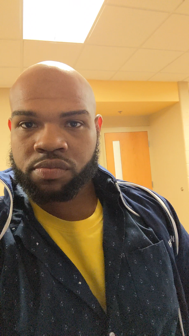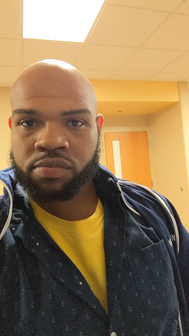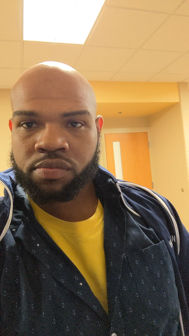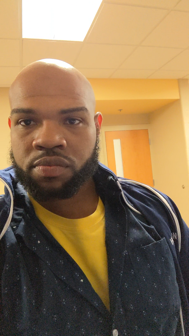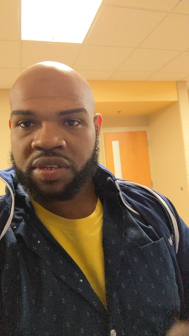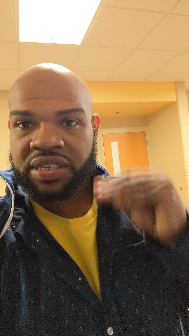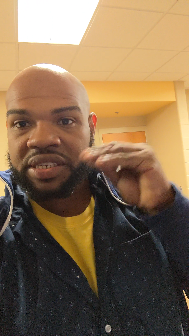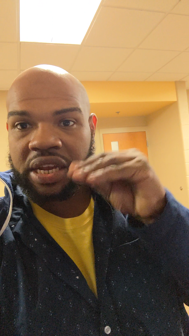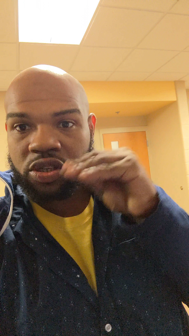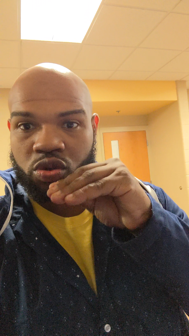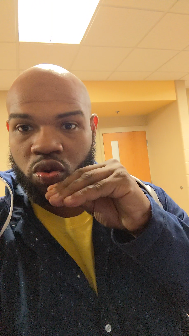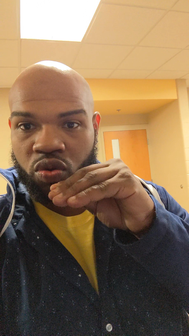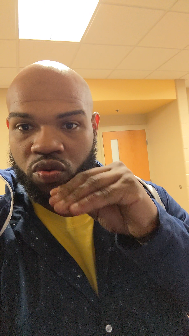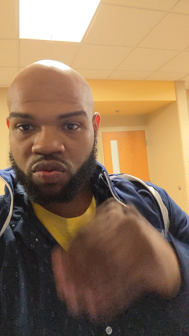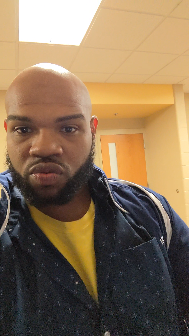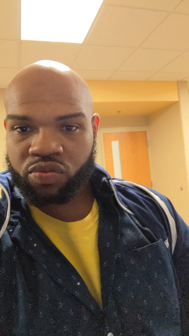dinosaur